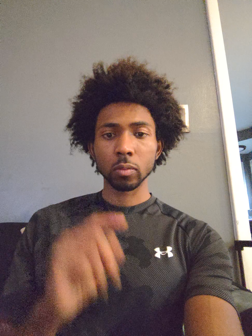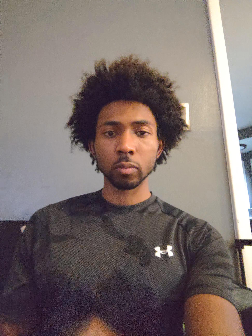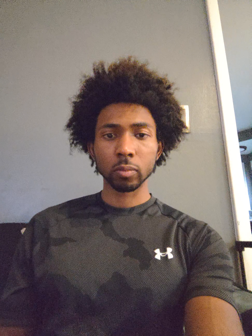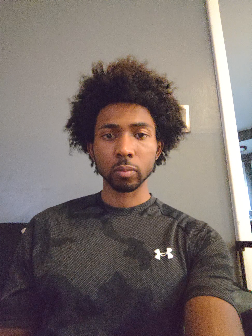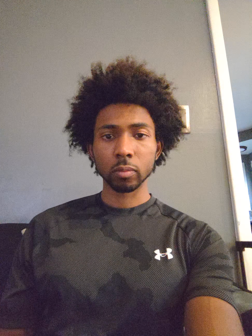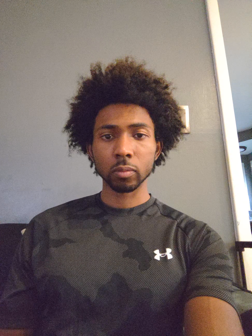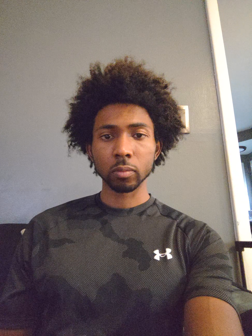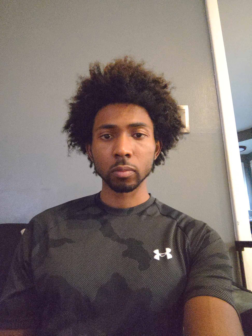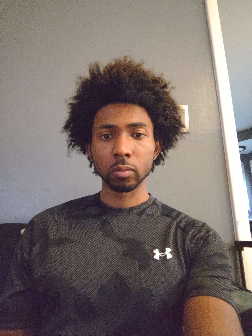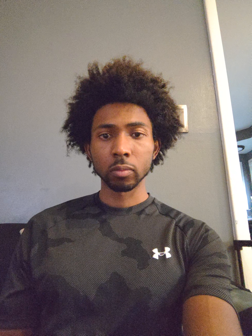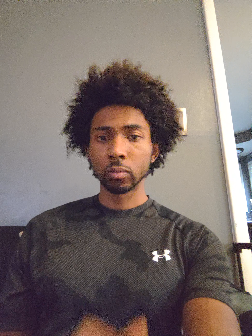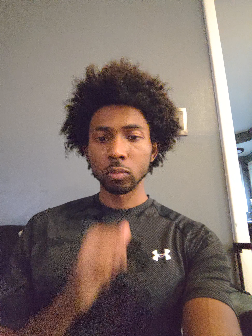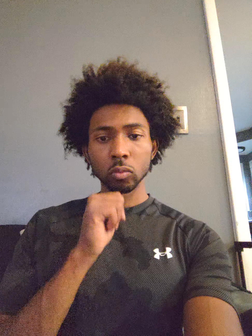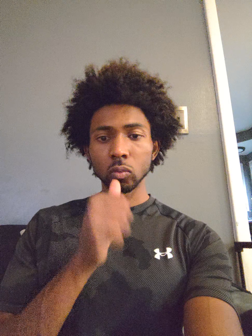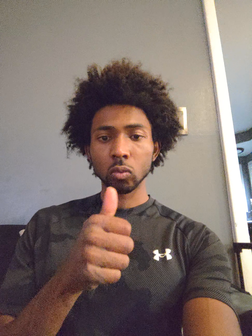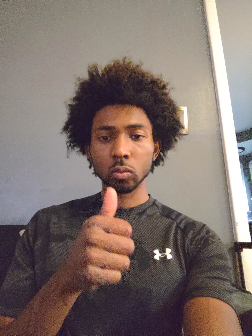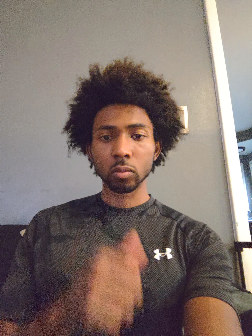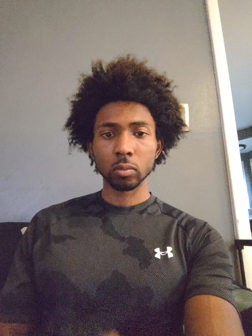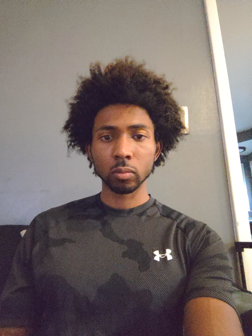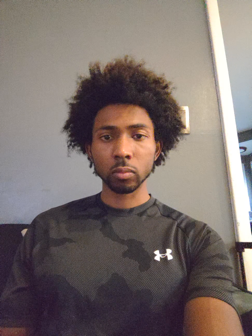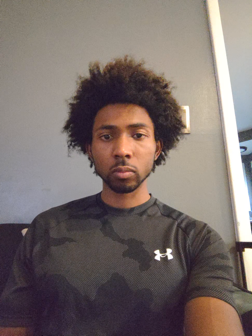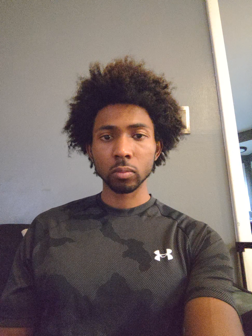don't